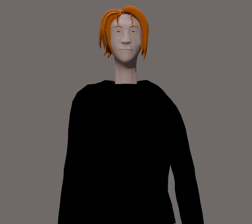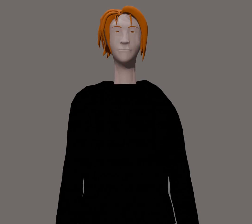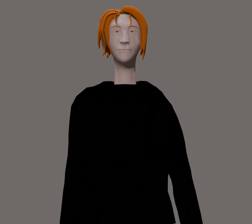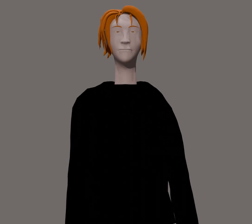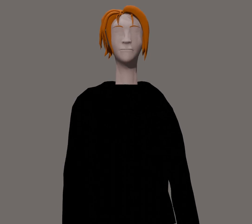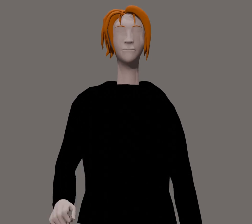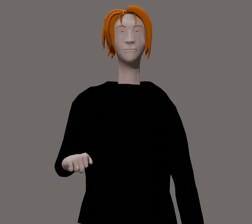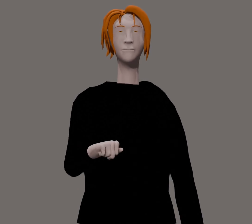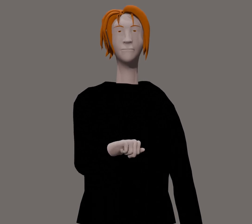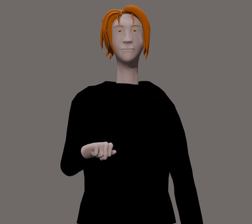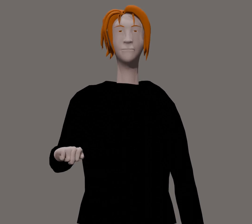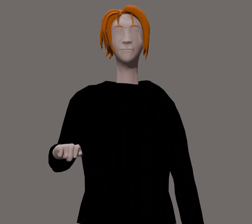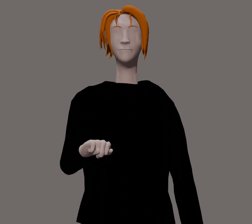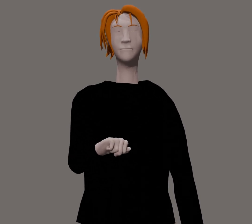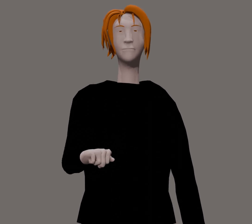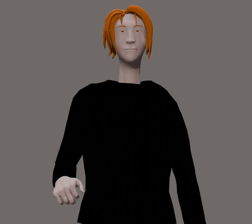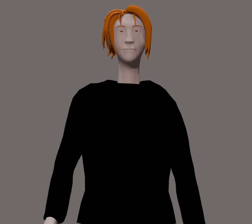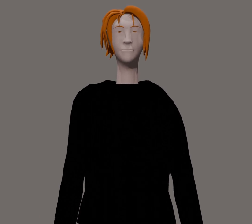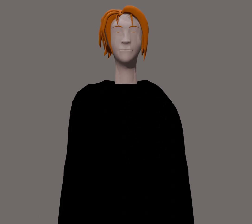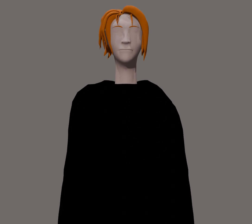Clean Counter